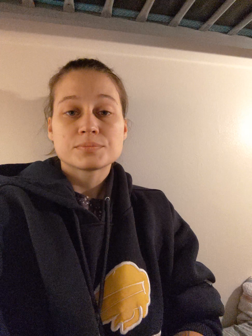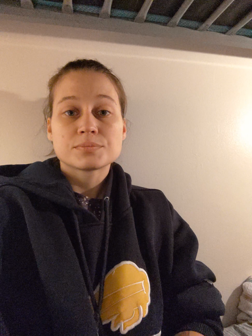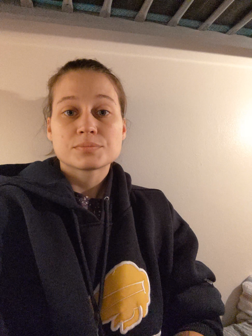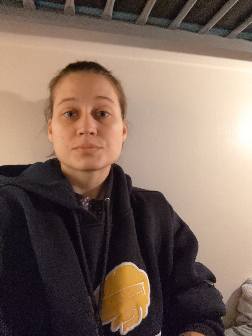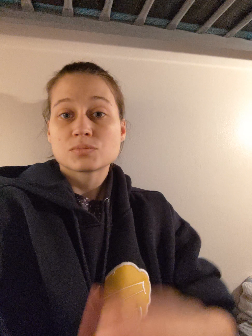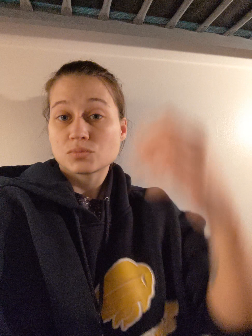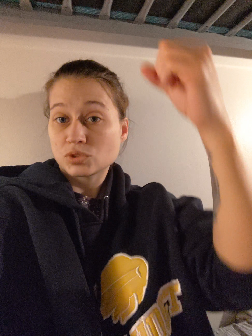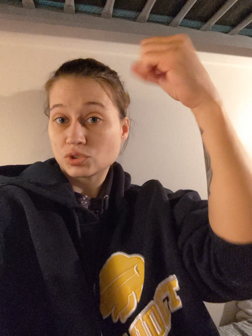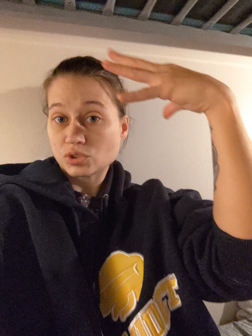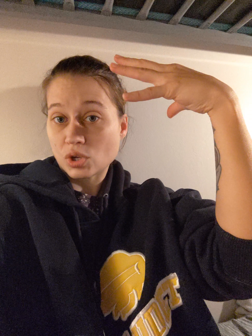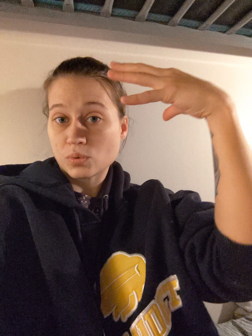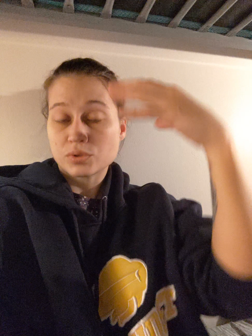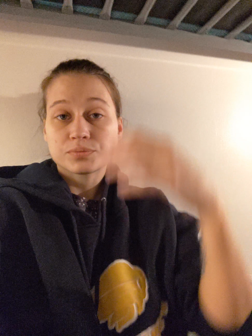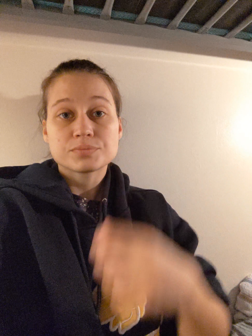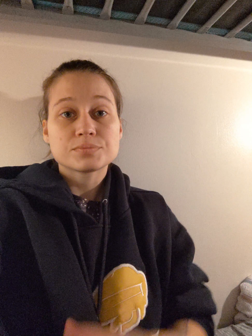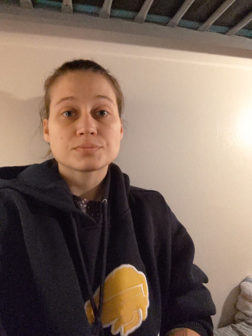shower